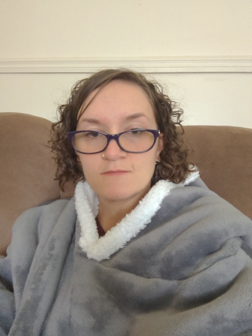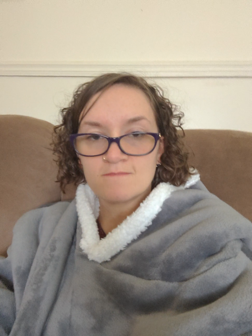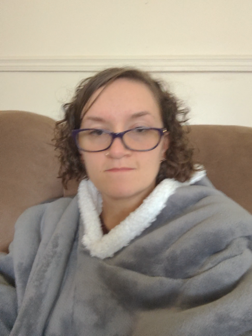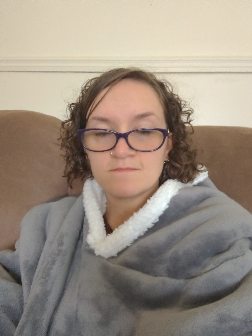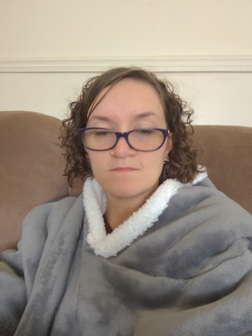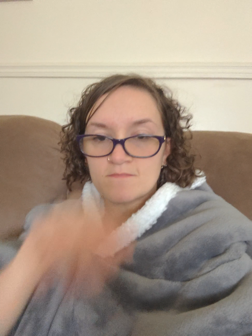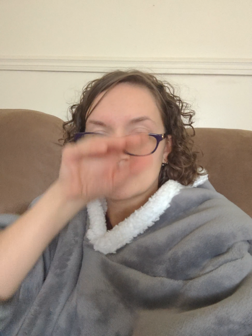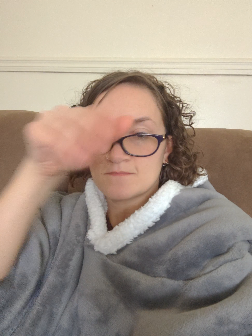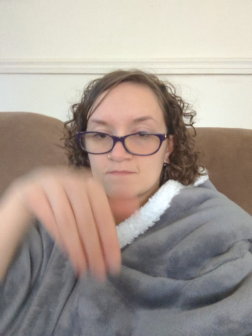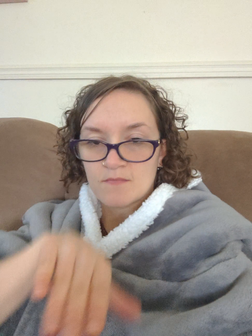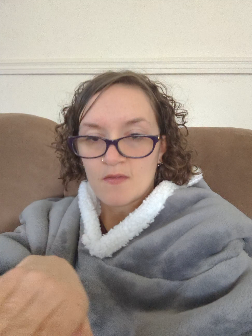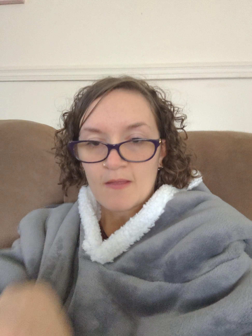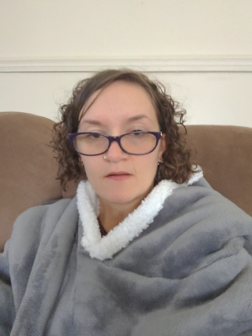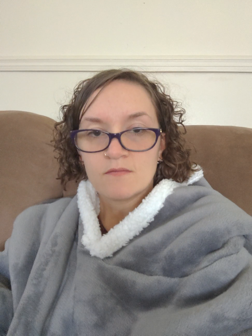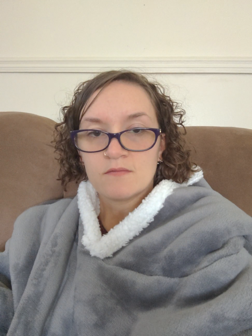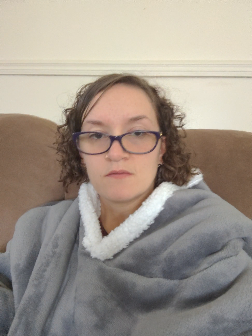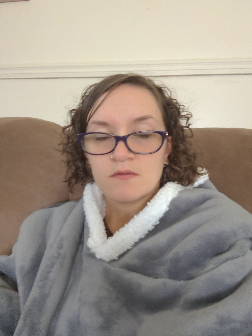elephant